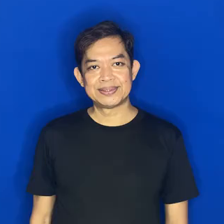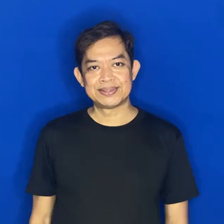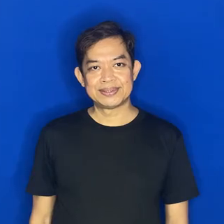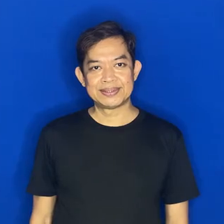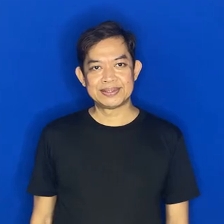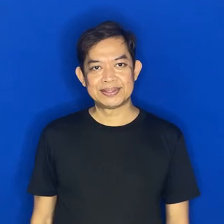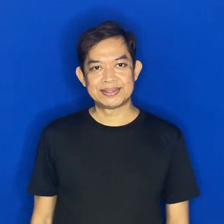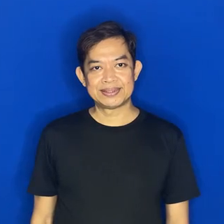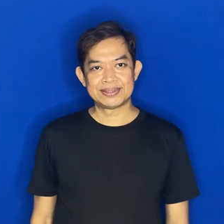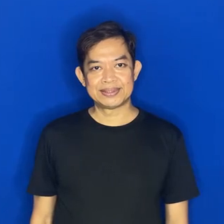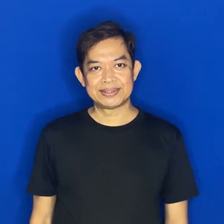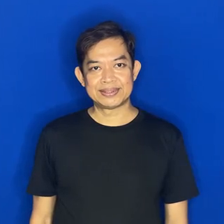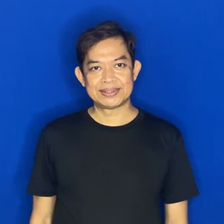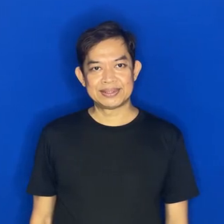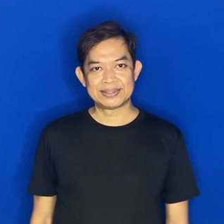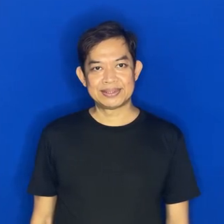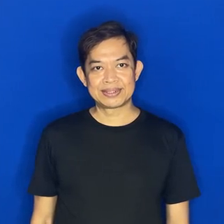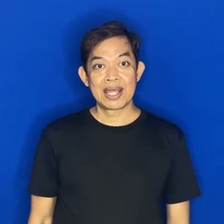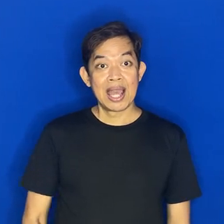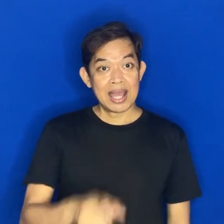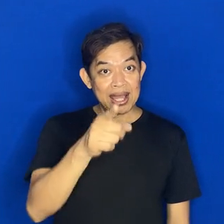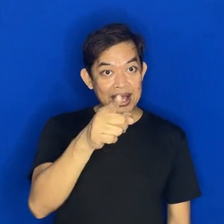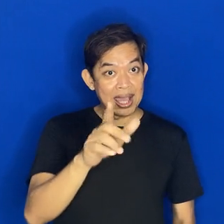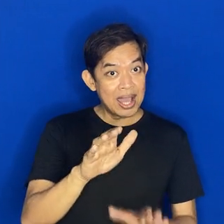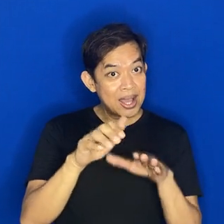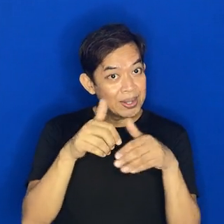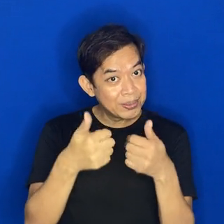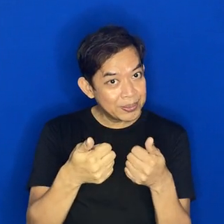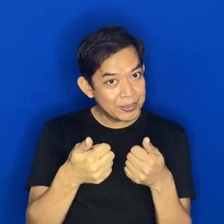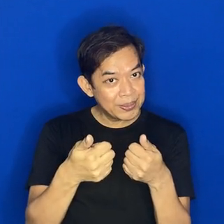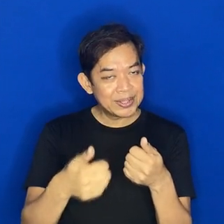how are you